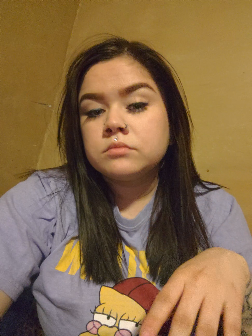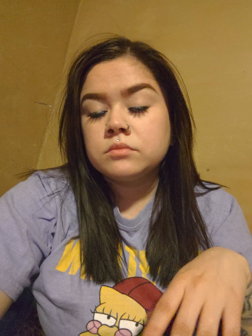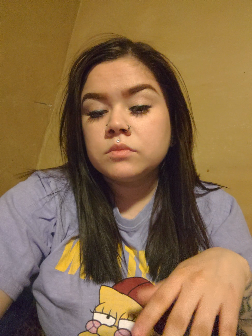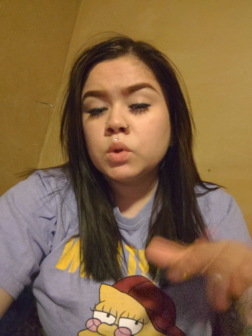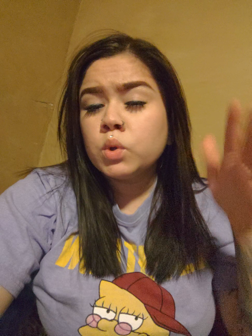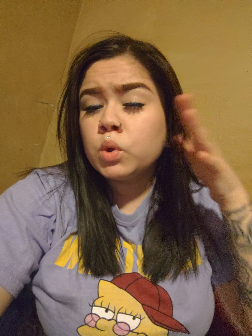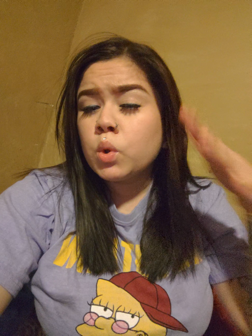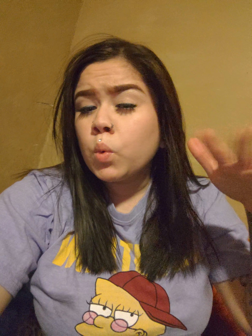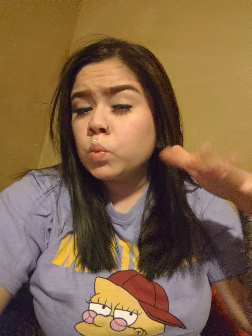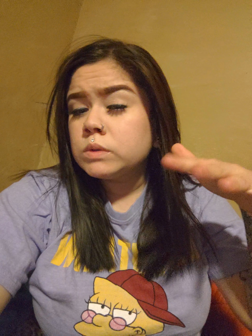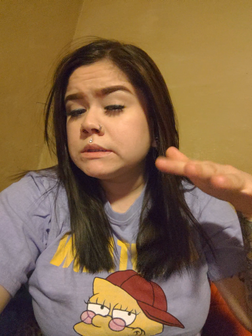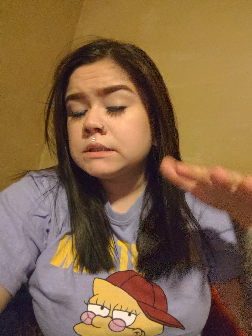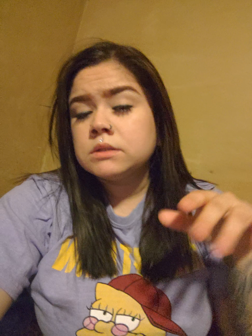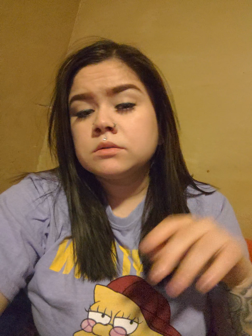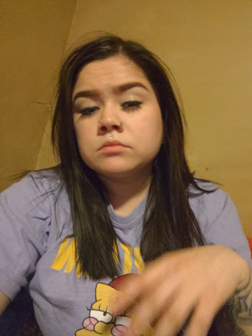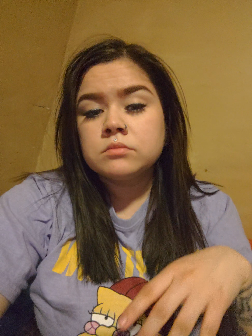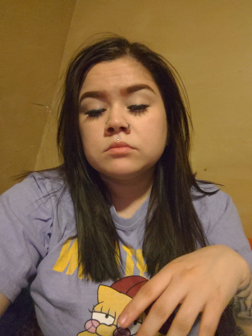noisy